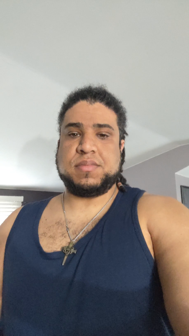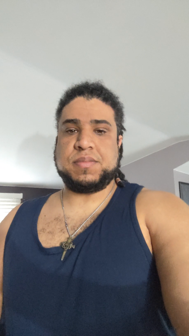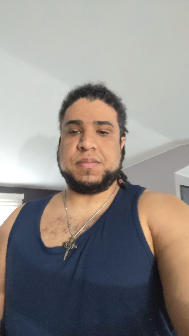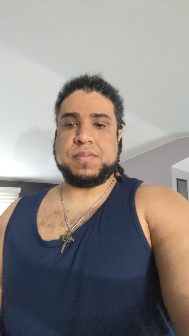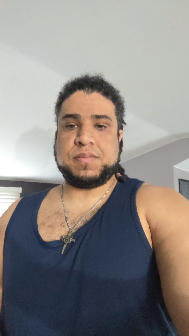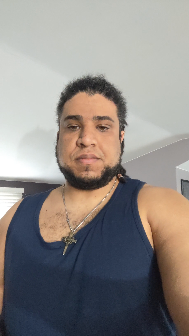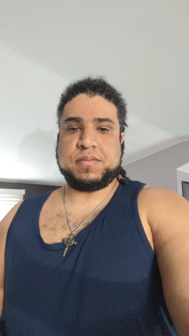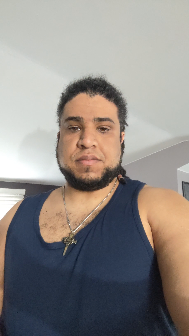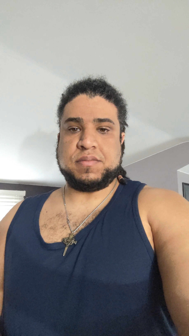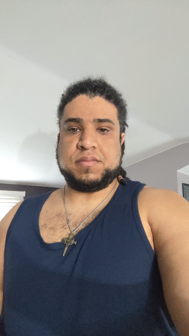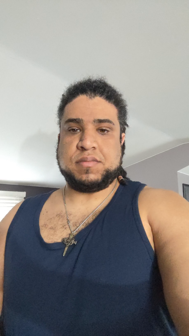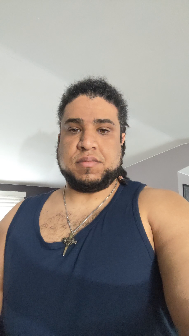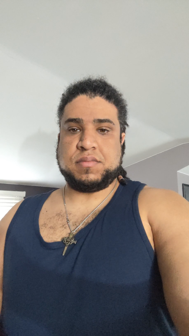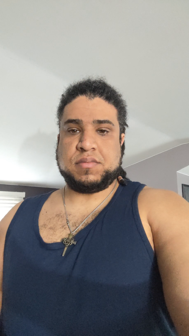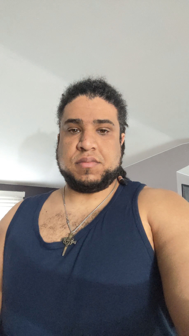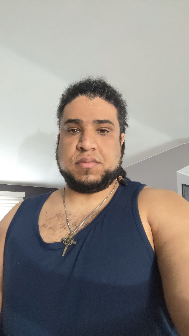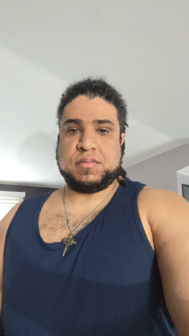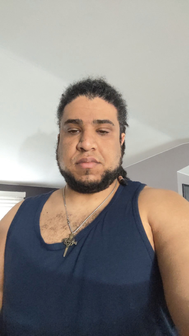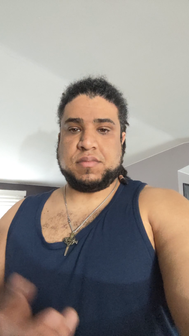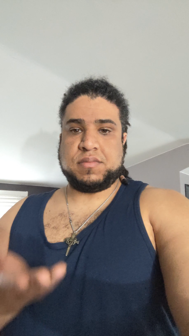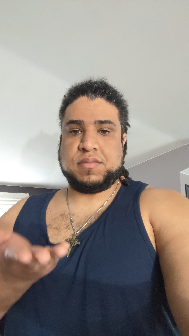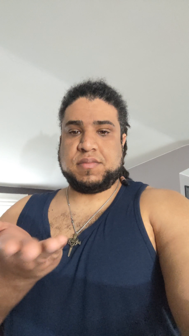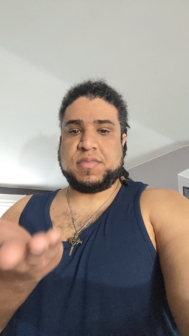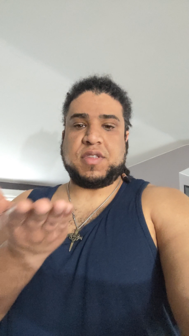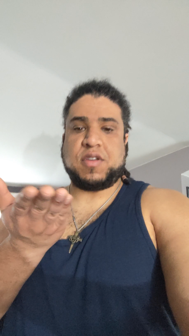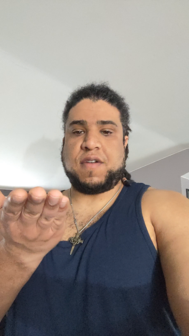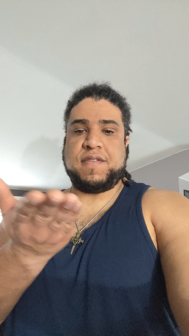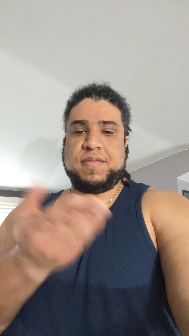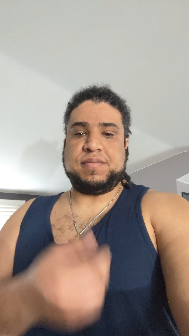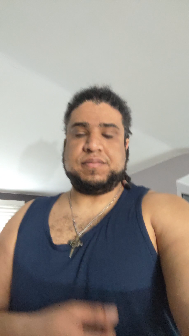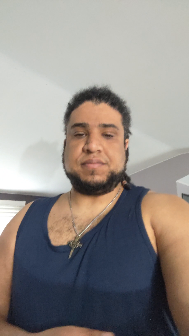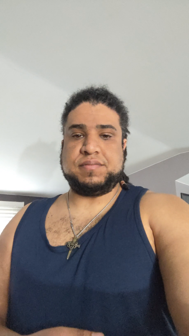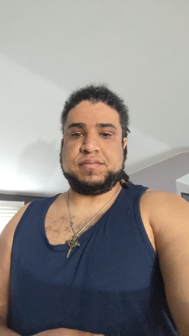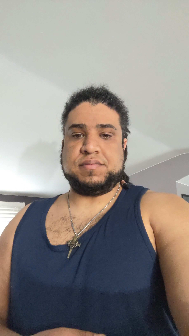oven